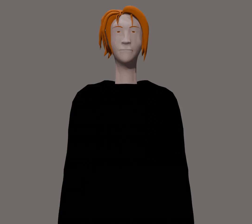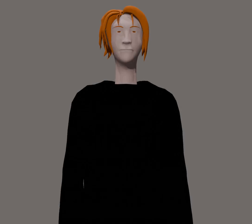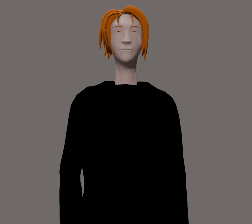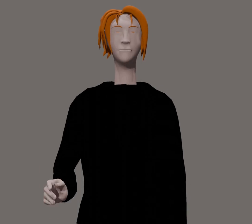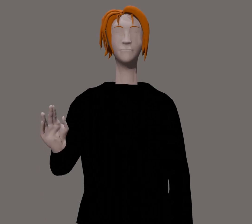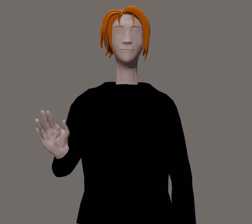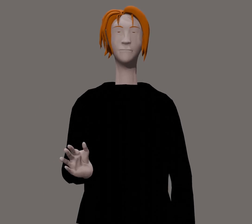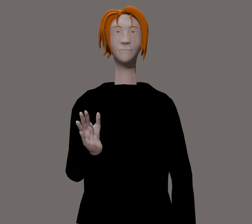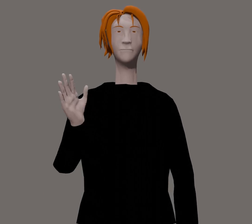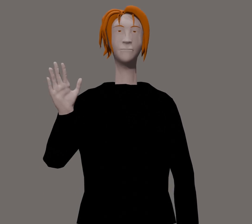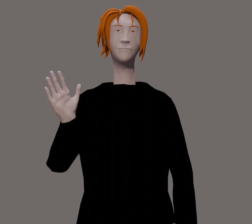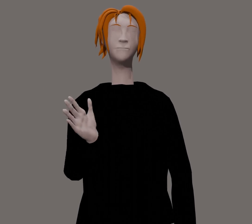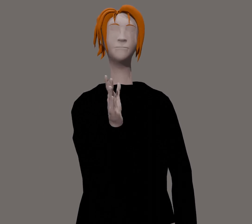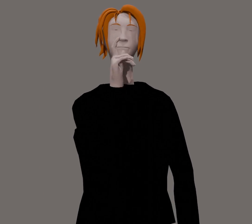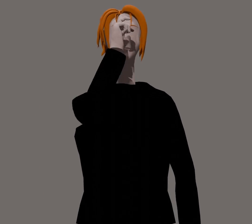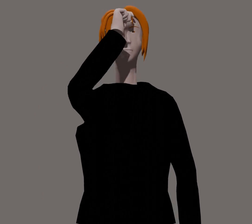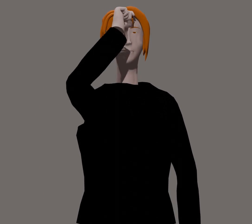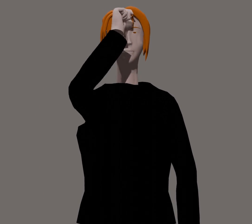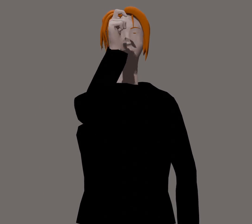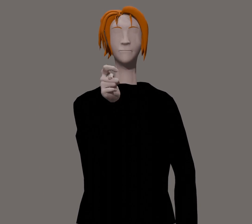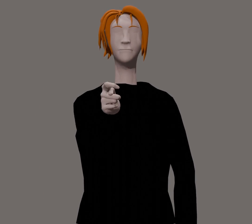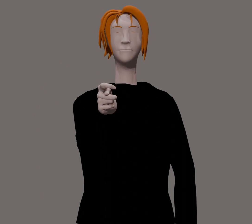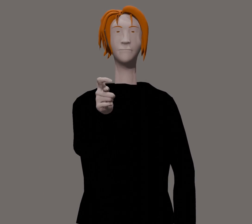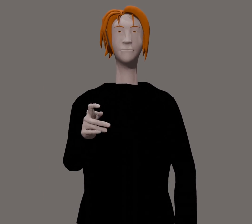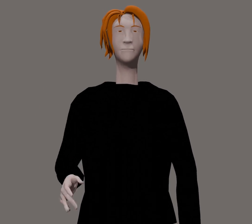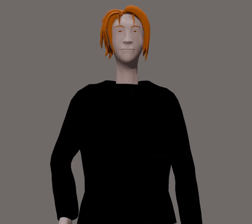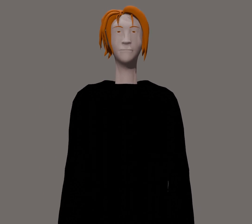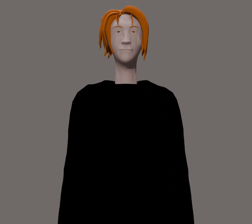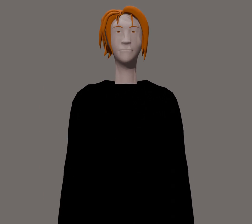Chivarlious